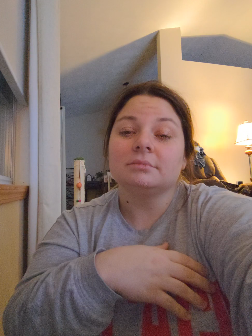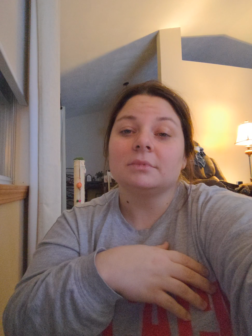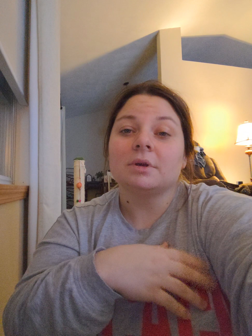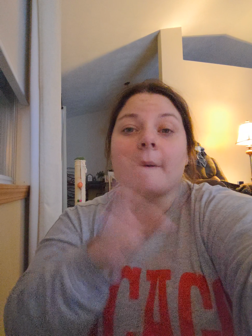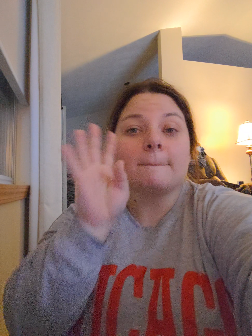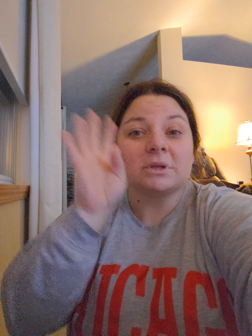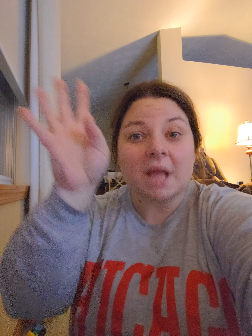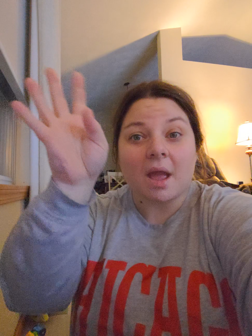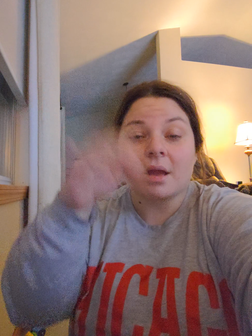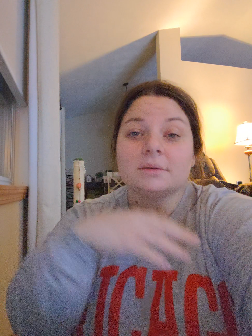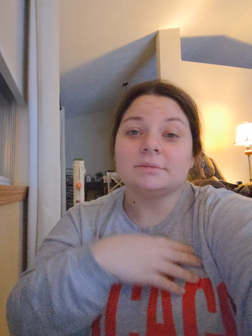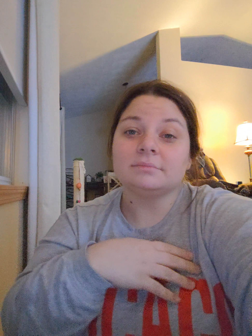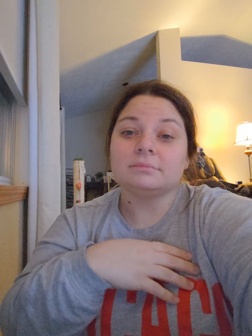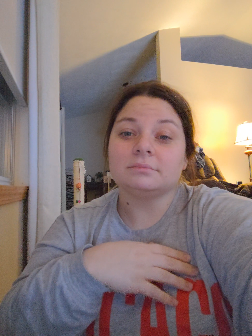pretend